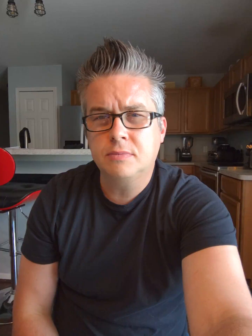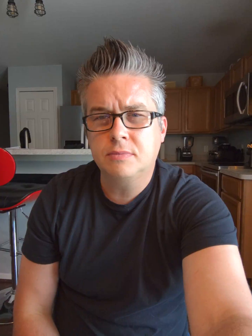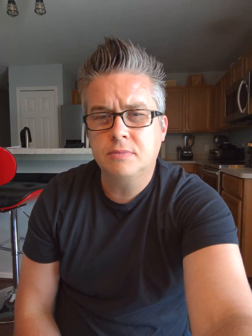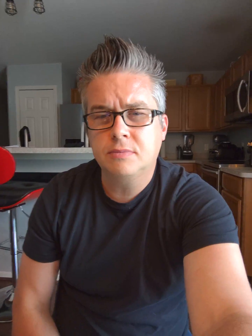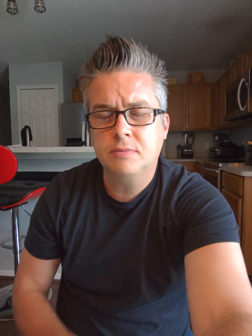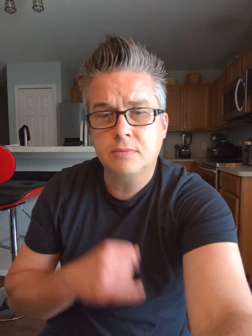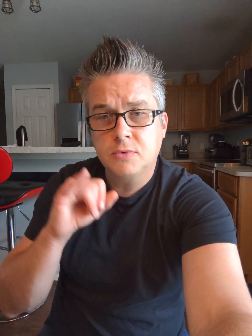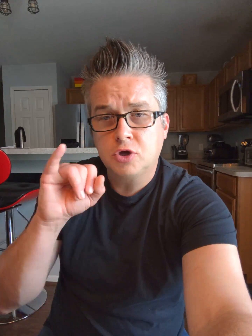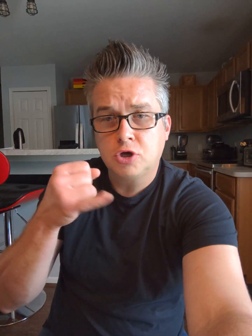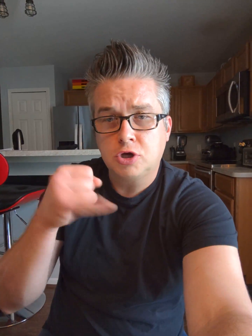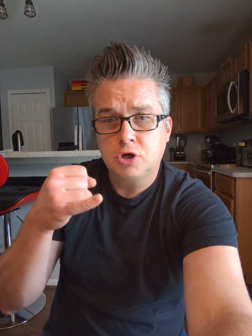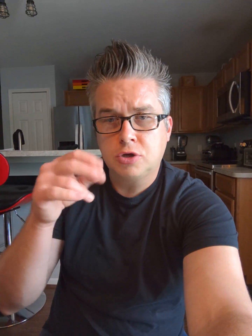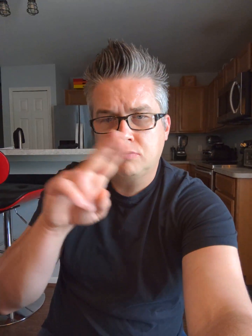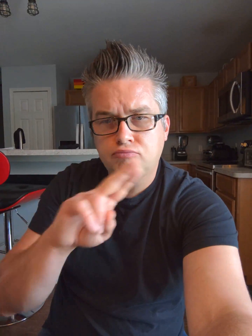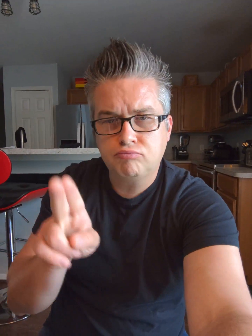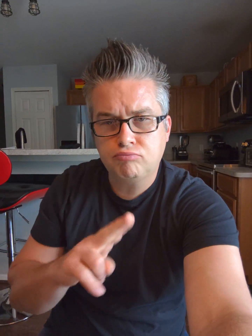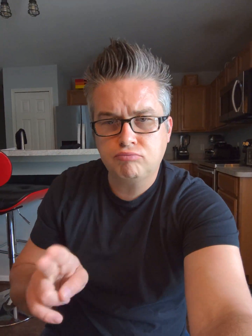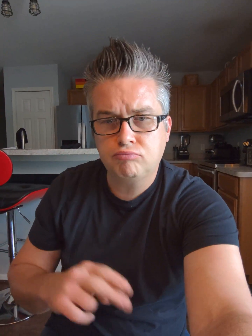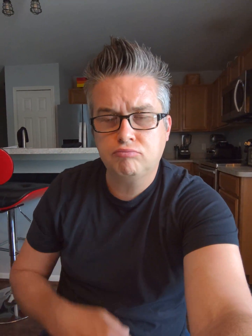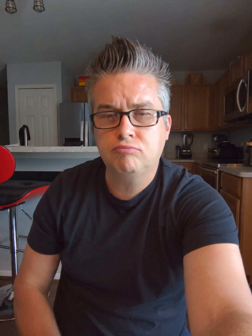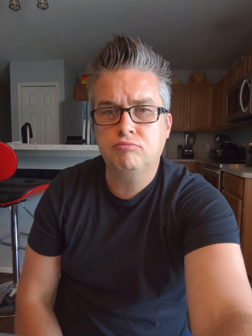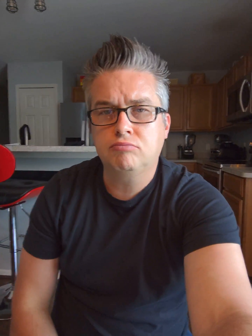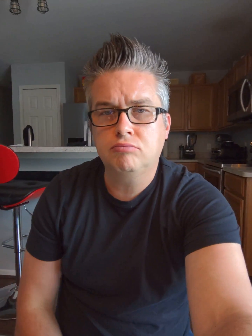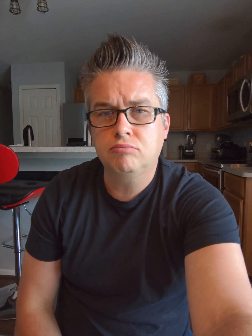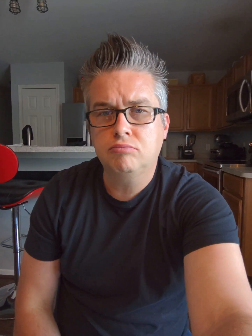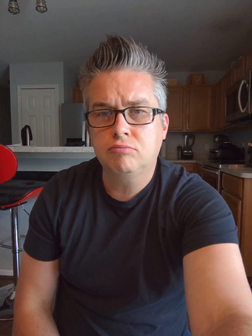jelly